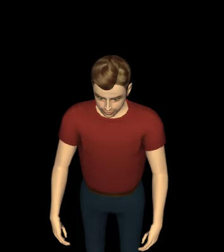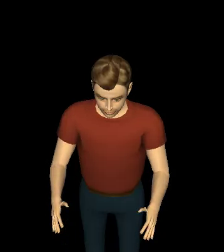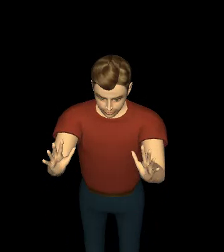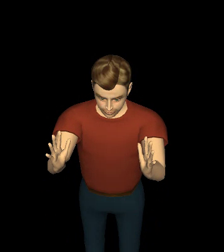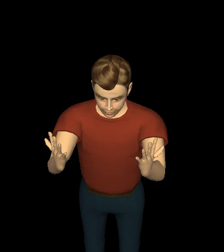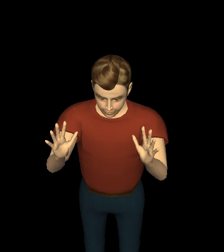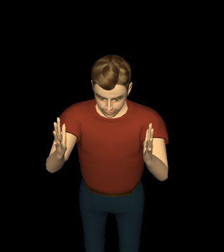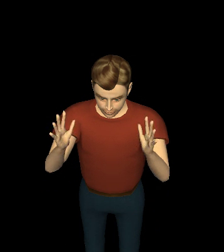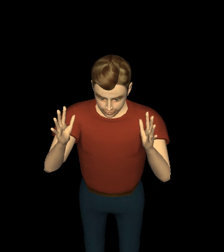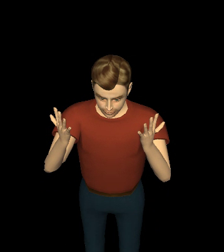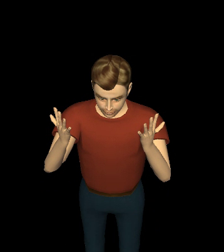غابة